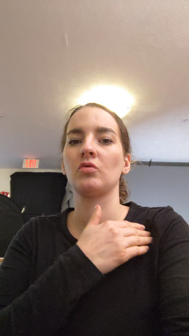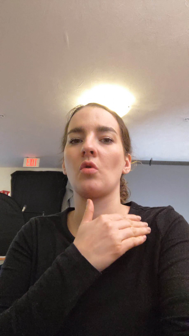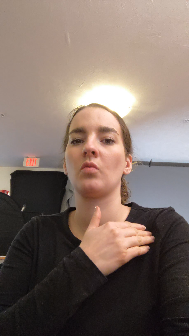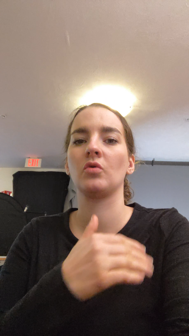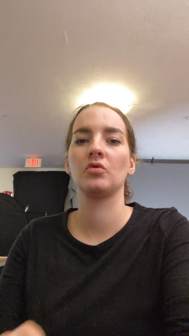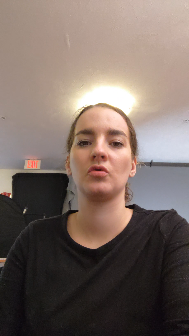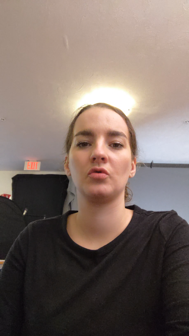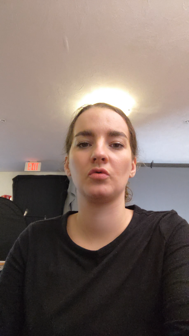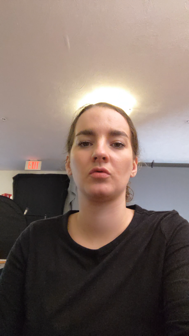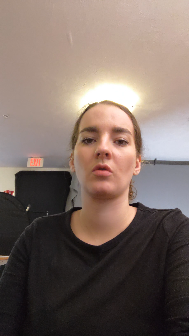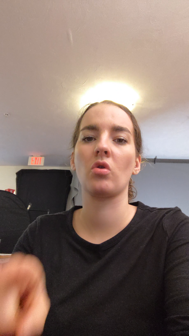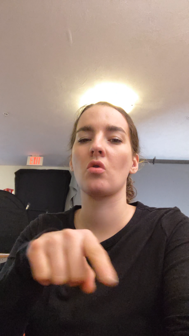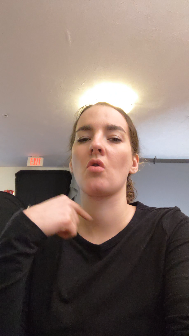long